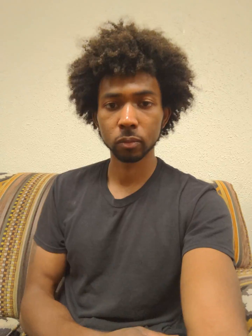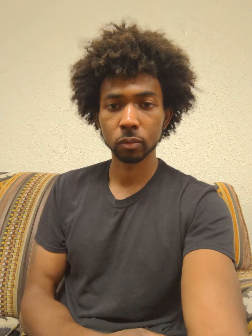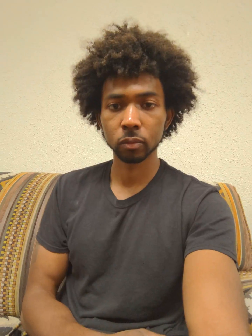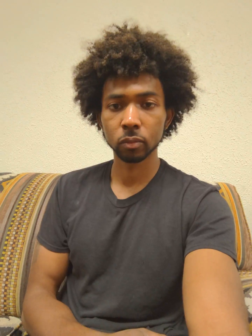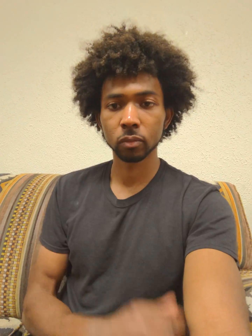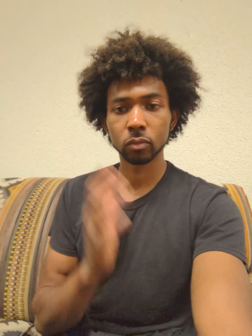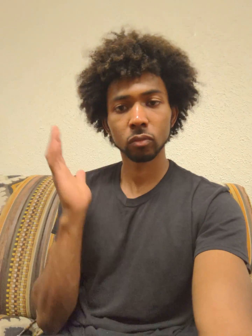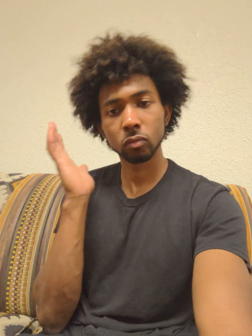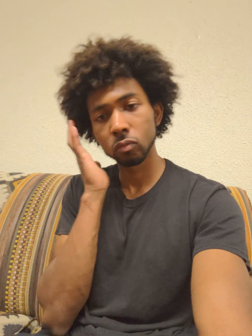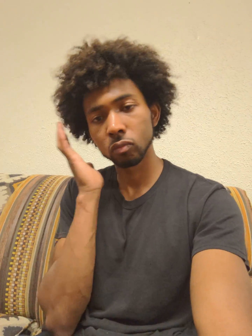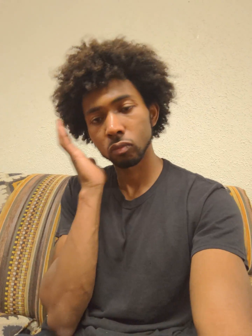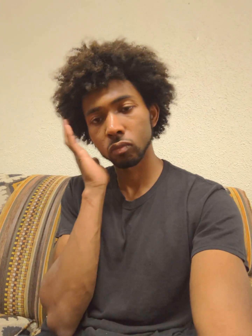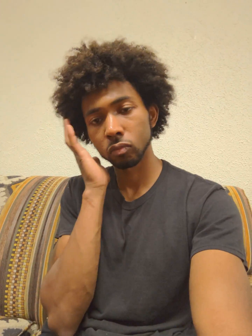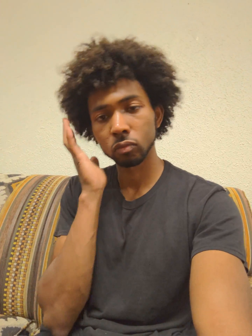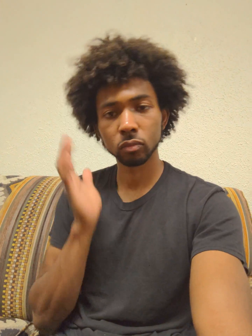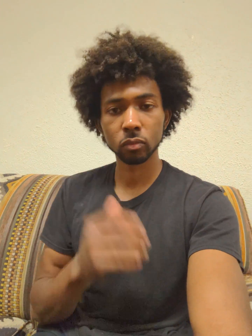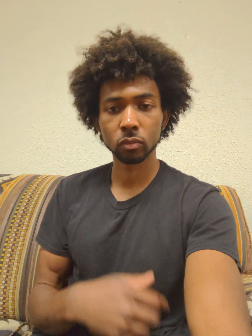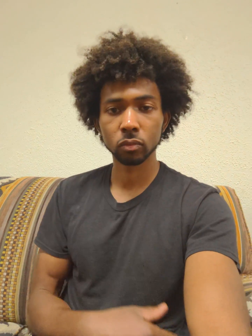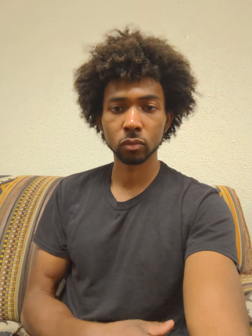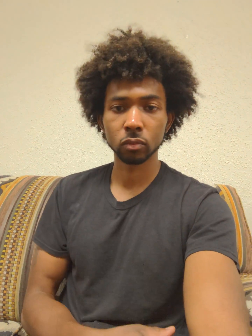pillow